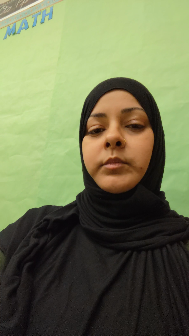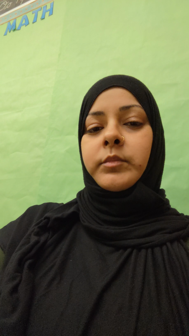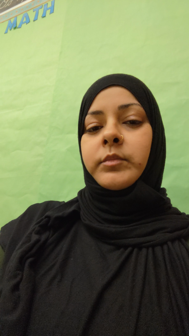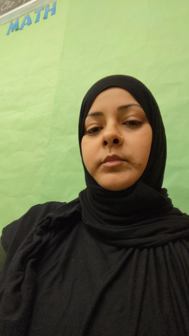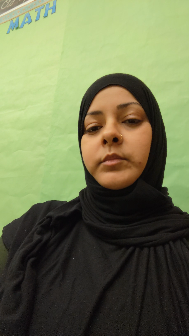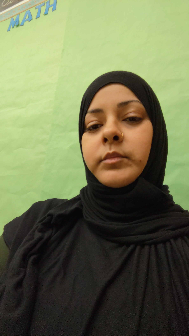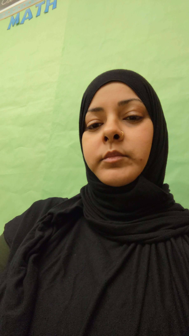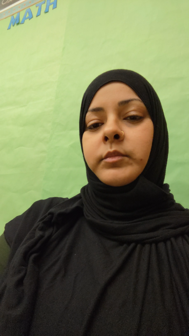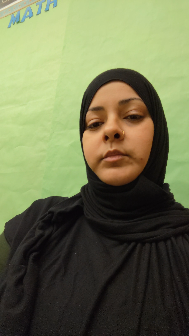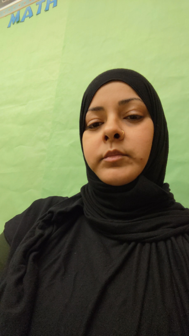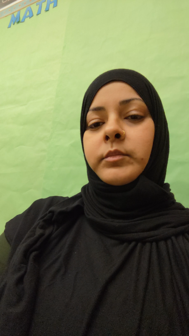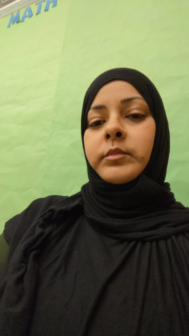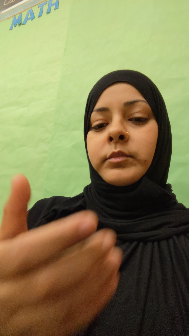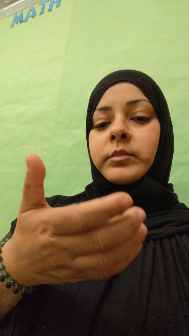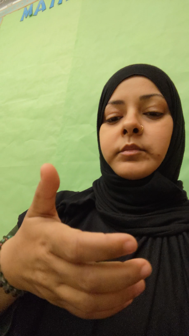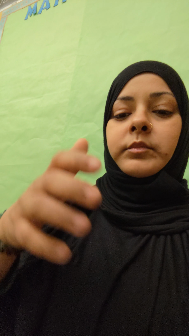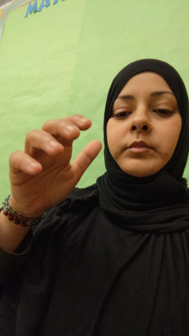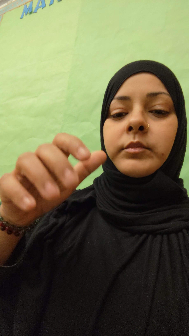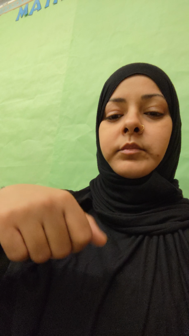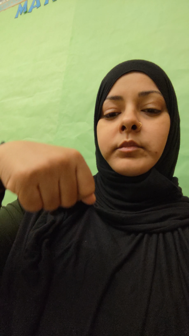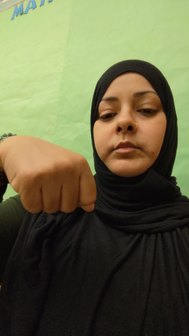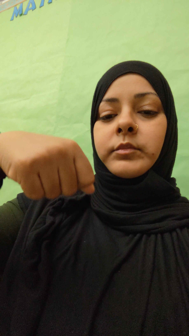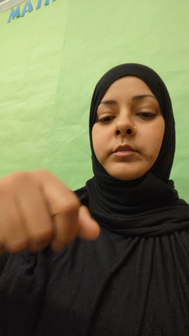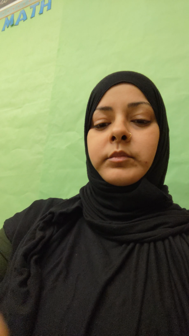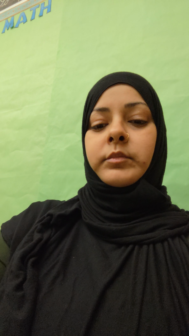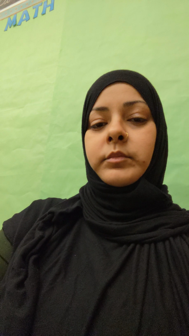bucket